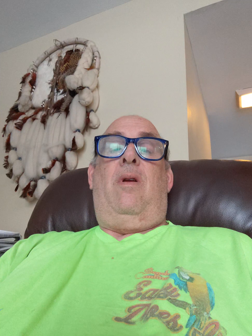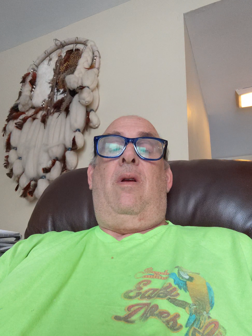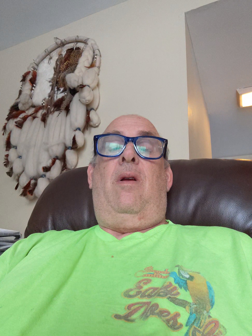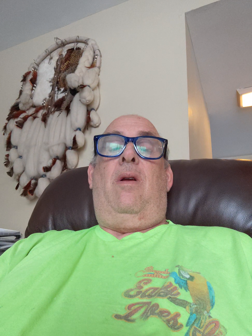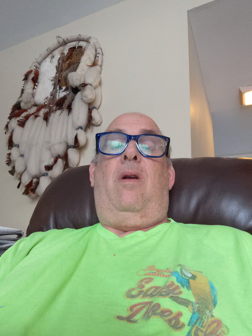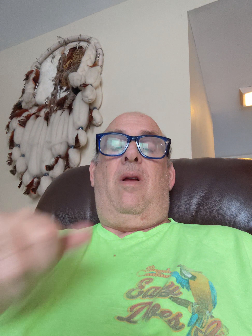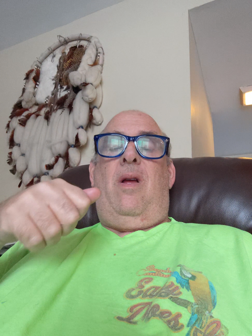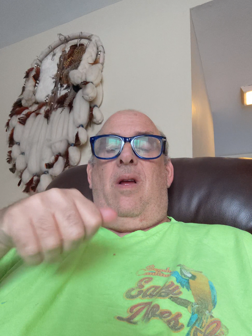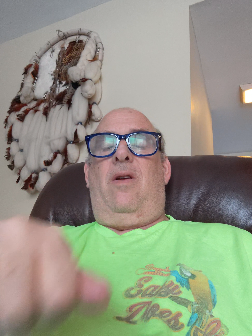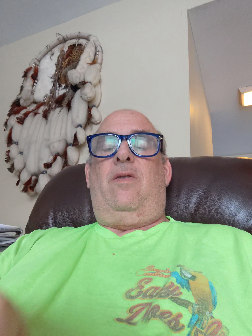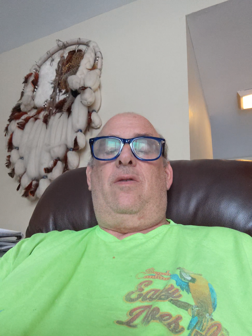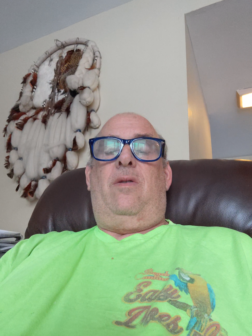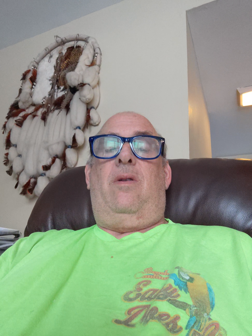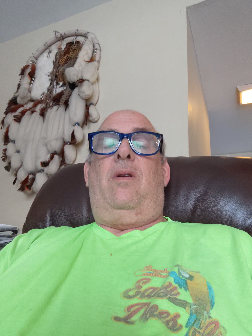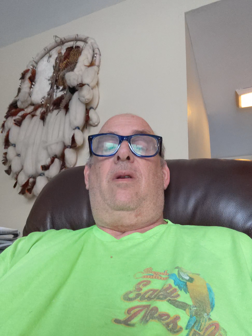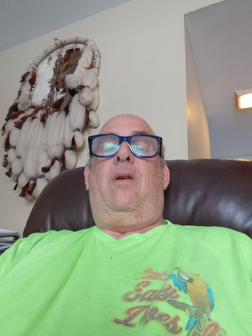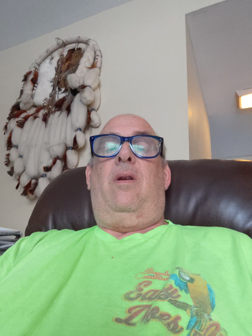hide